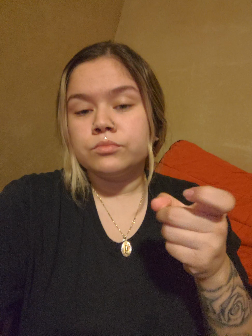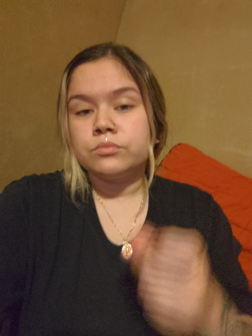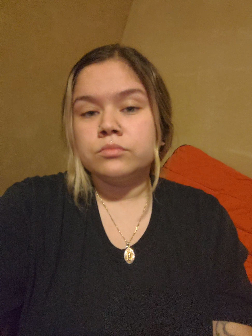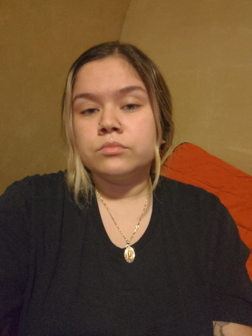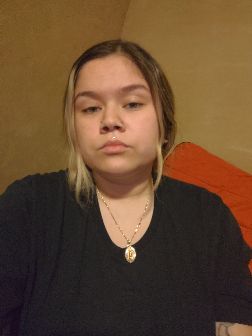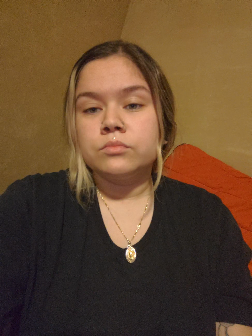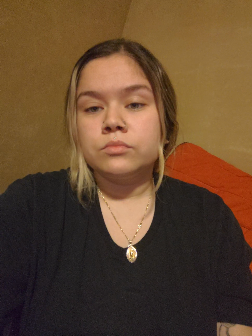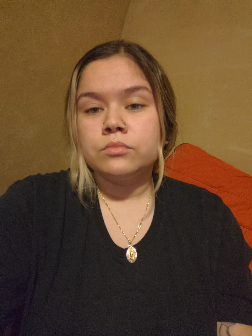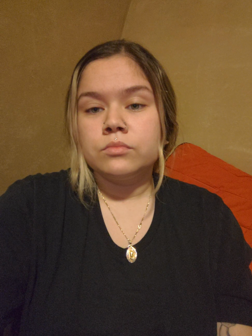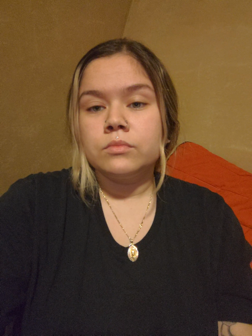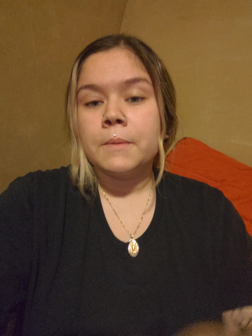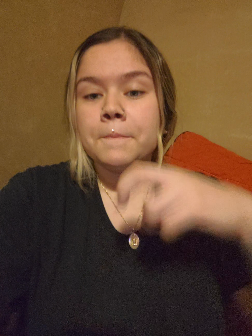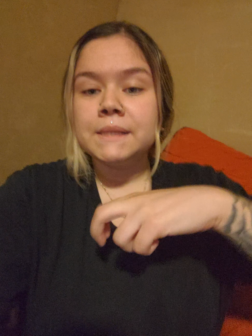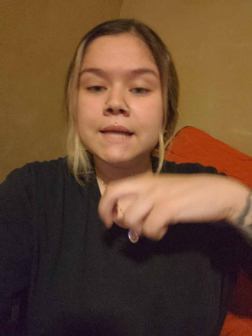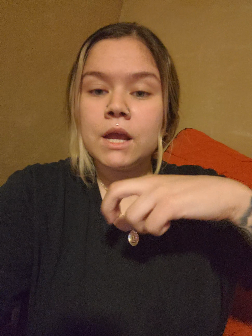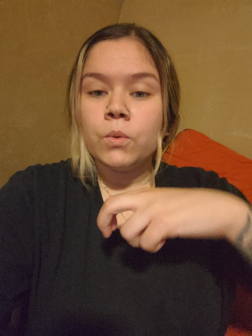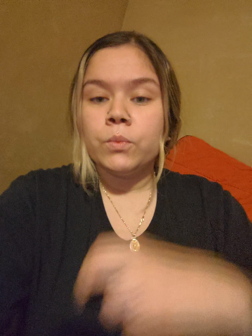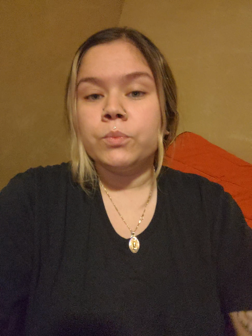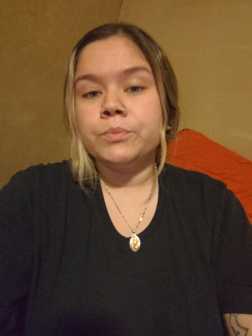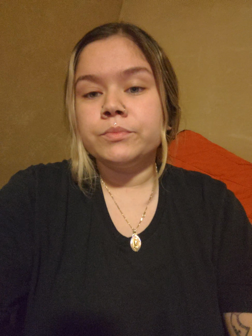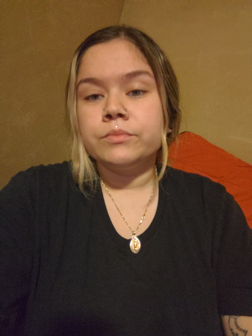potato